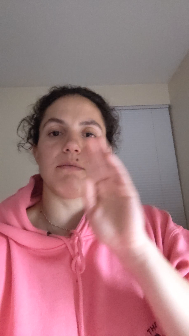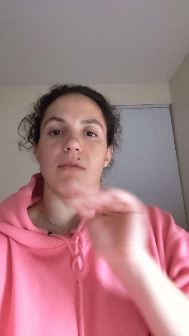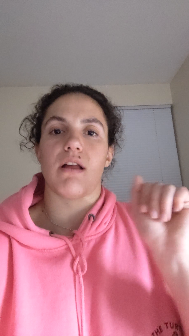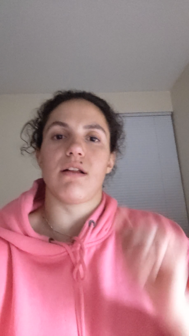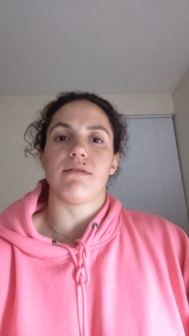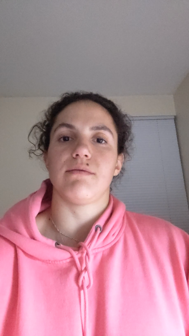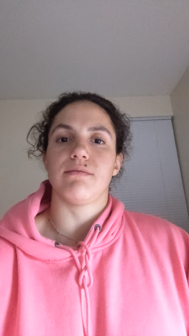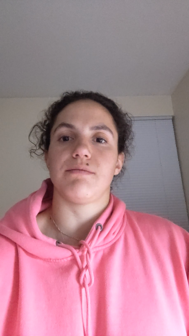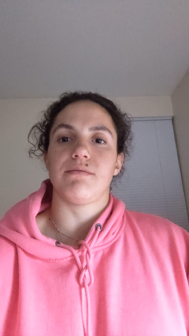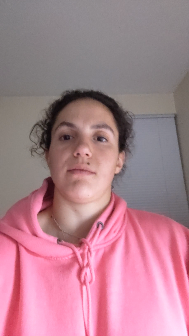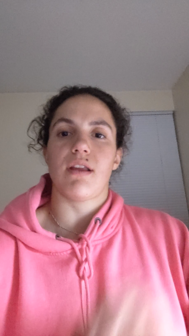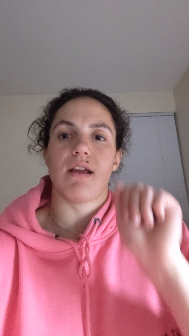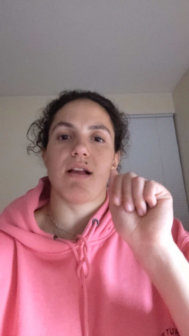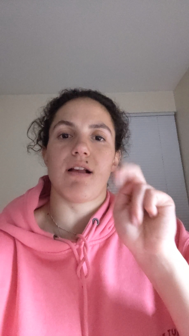an